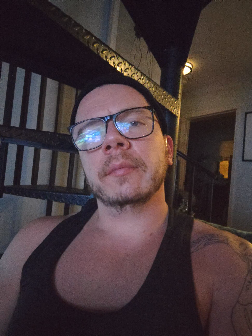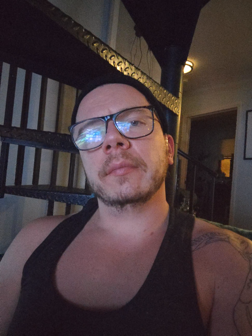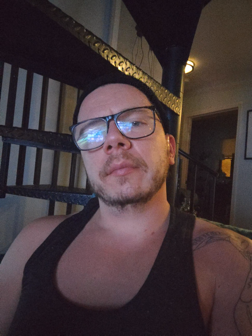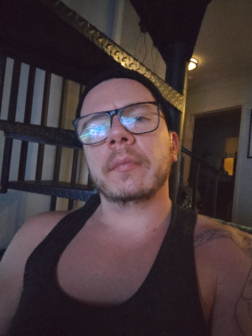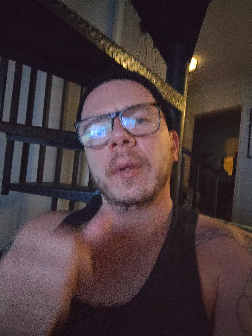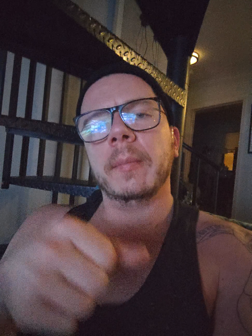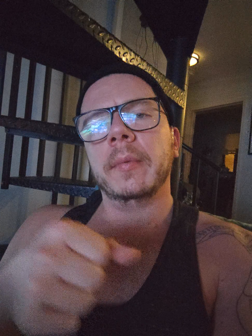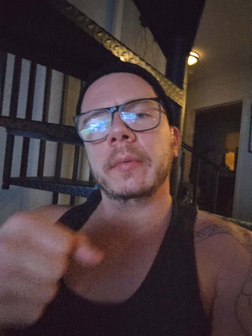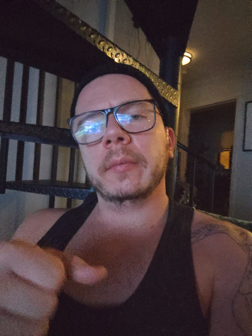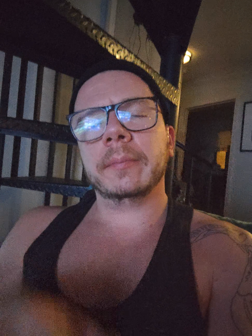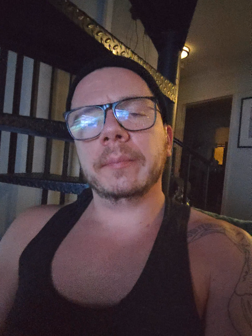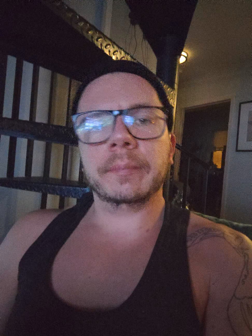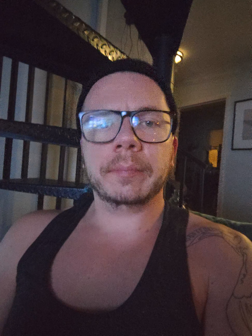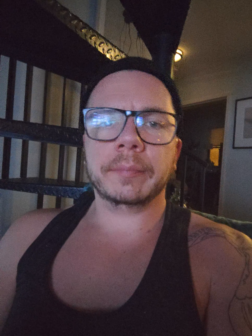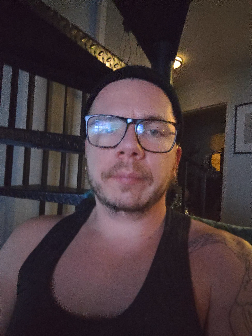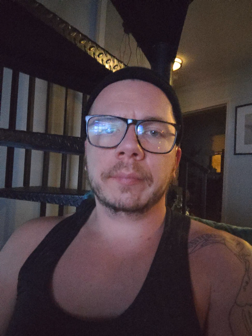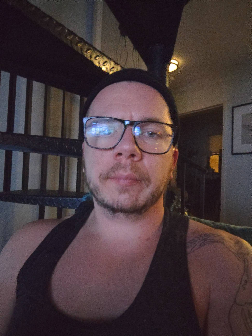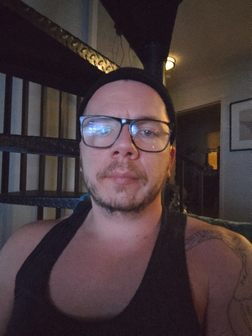puzzle